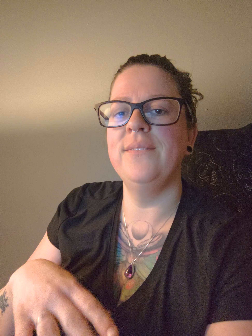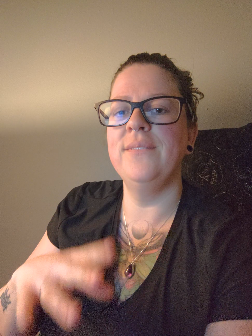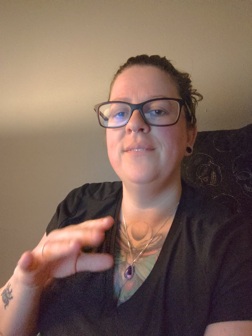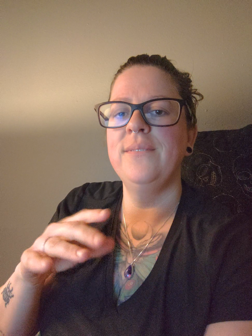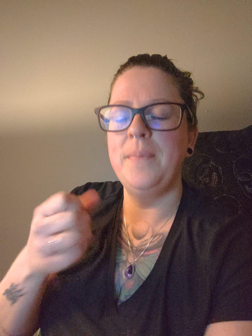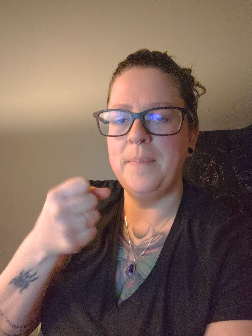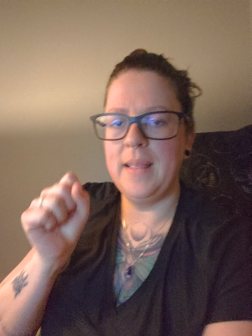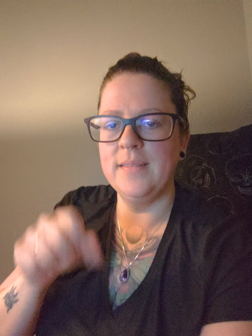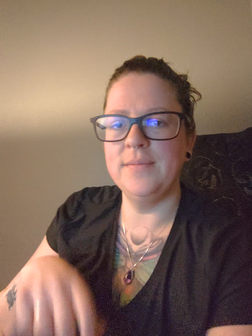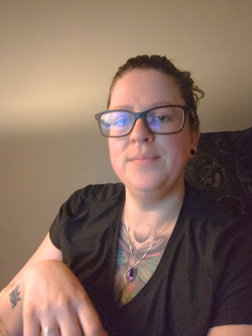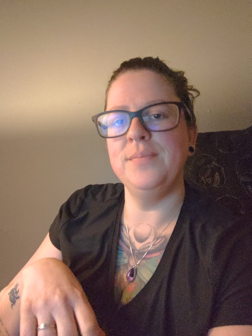make